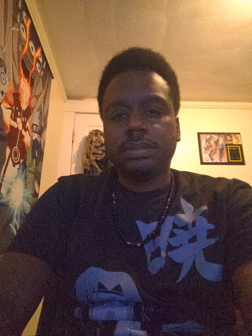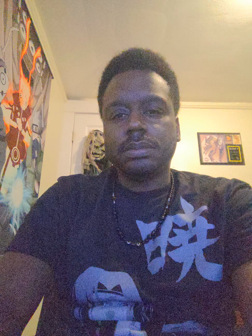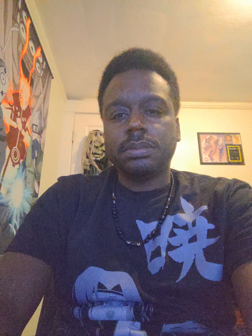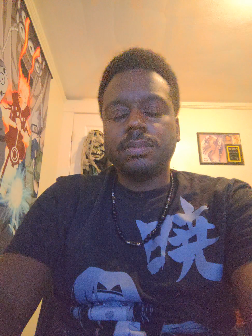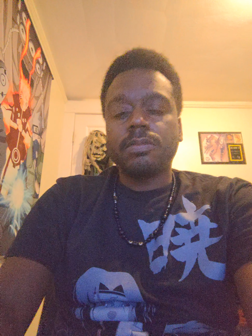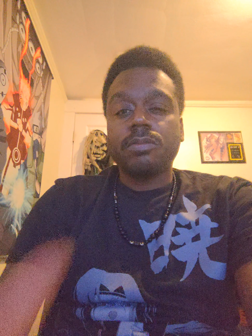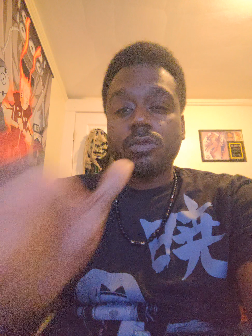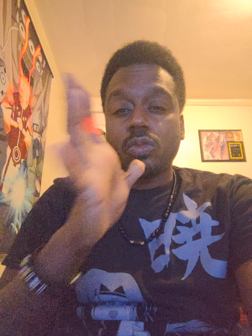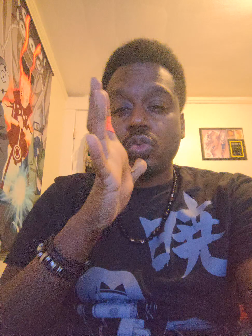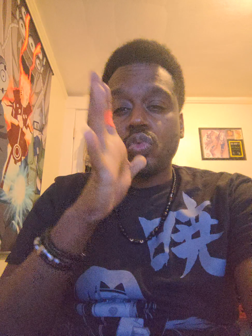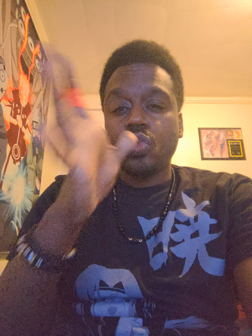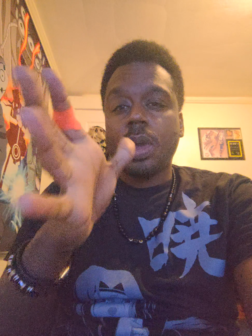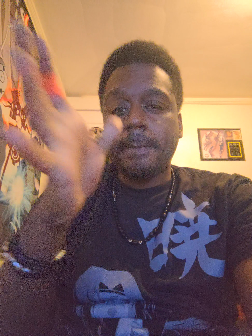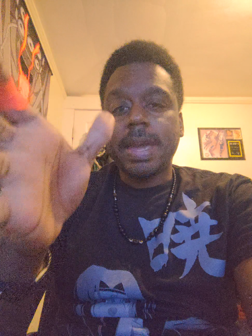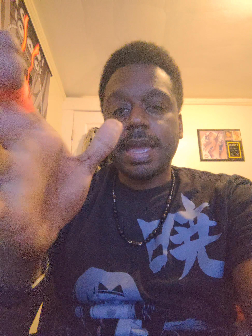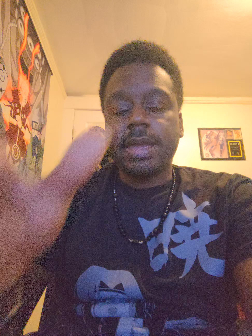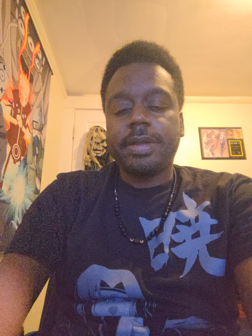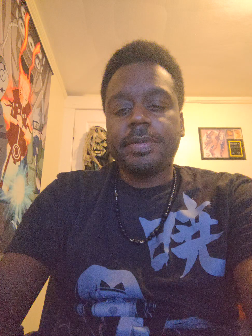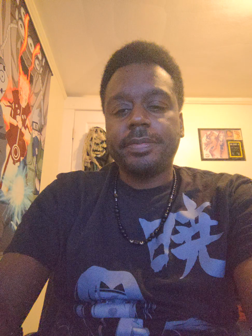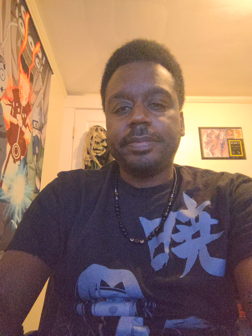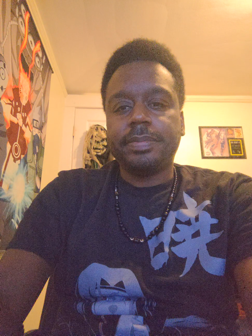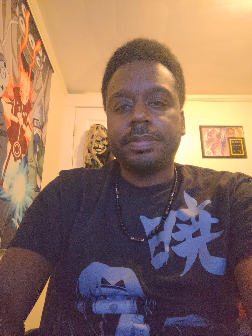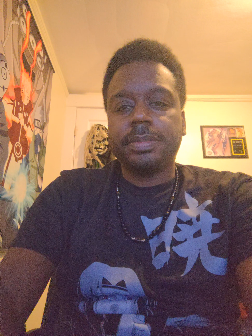grandma